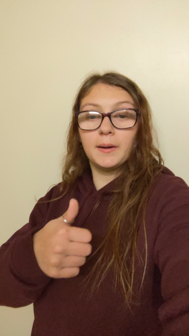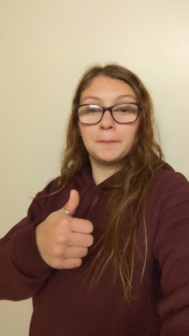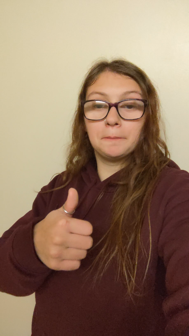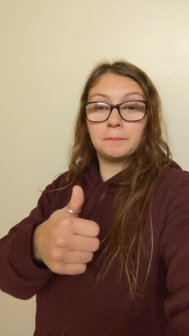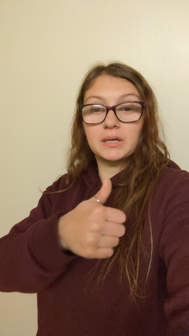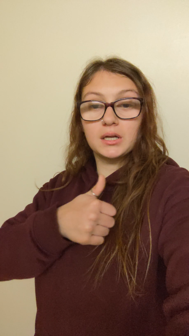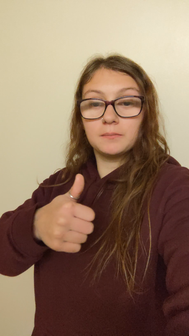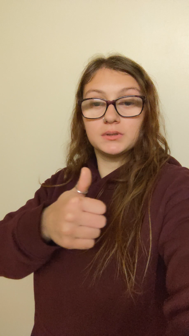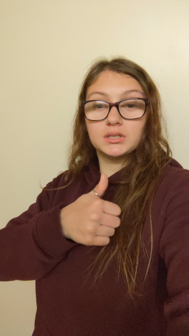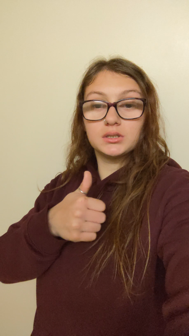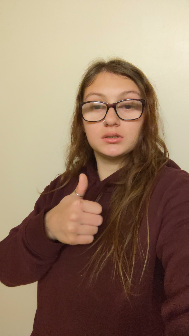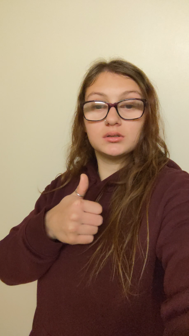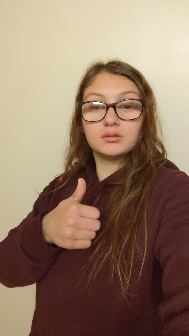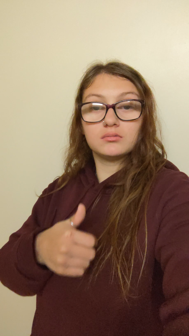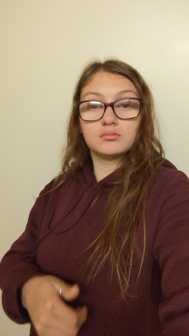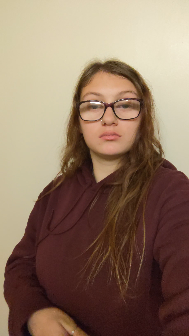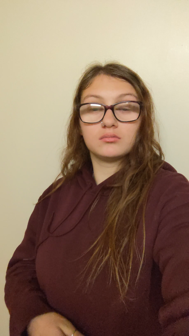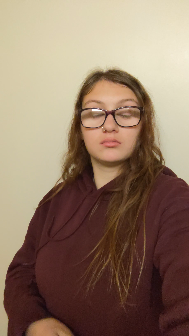basement